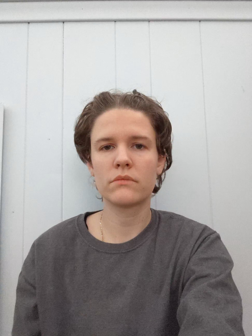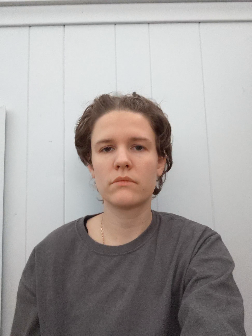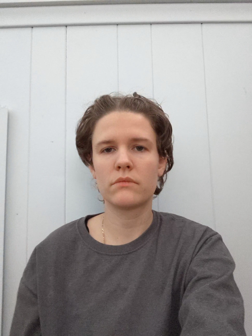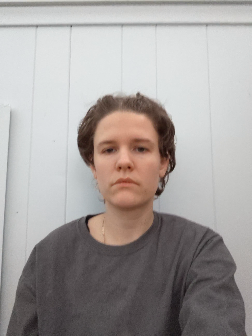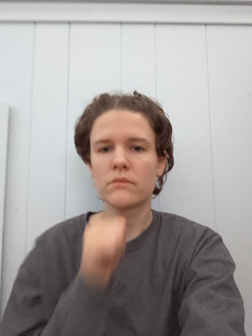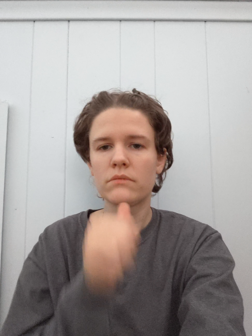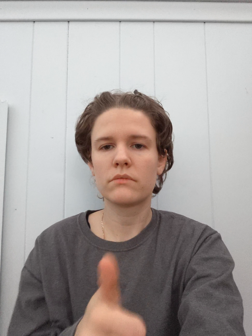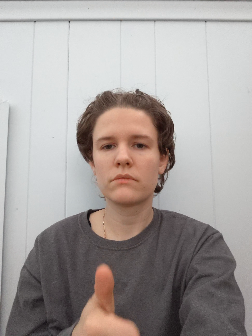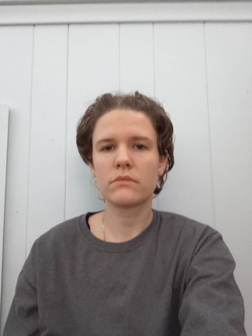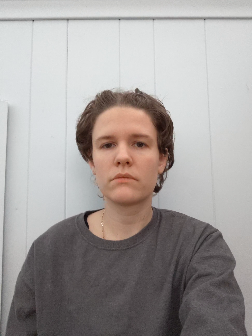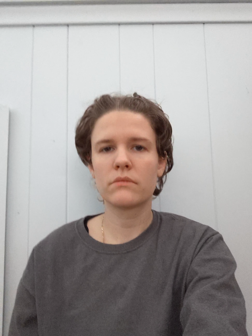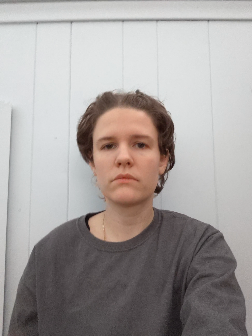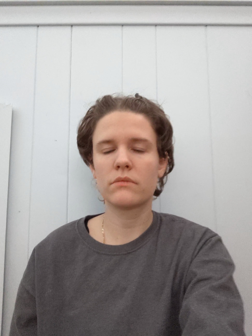not